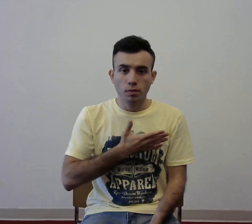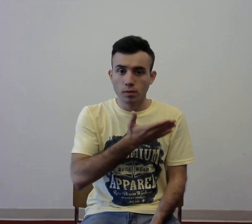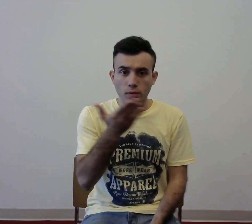siz